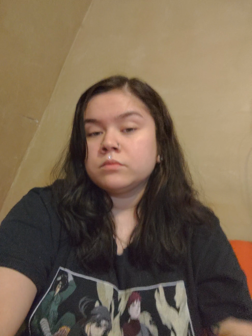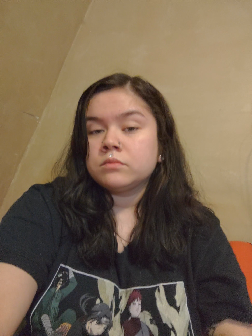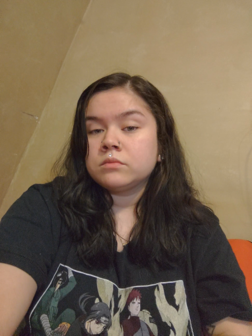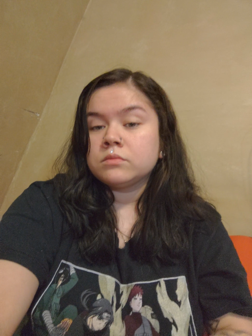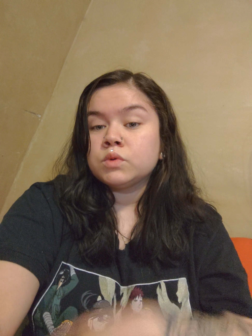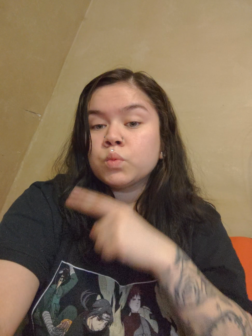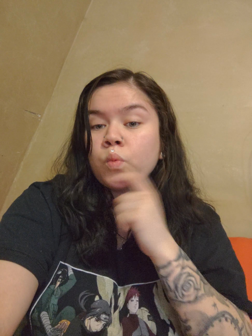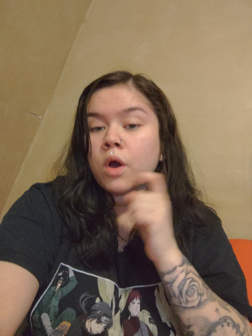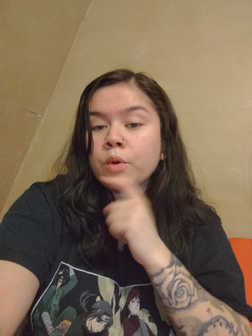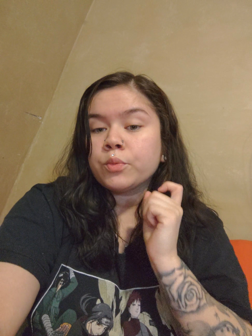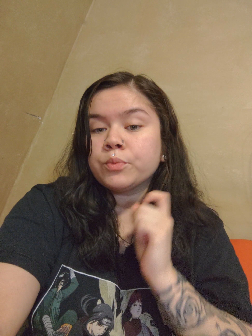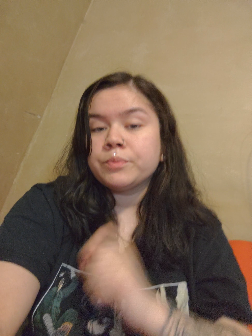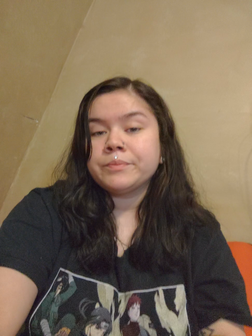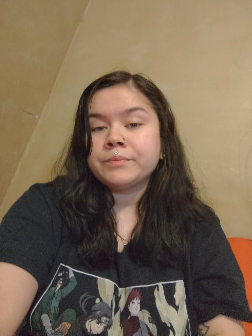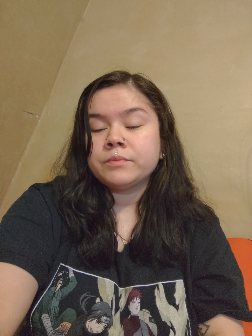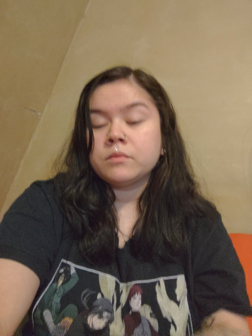dryer